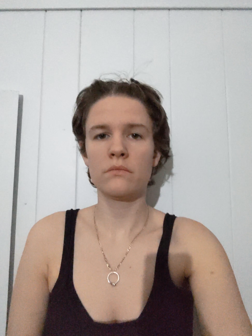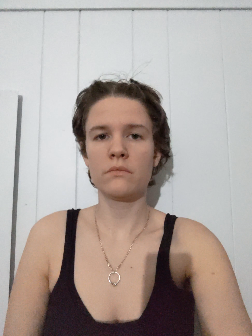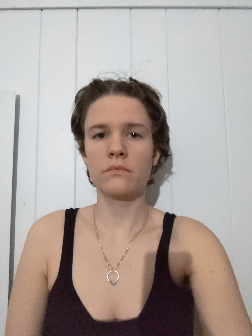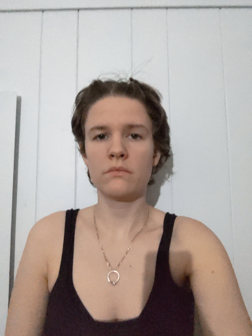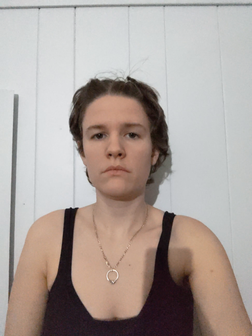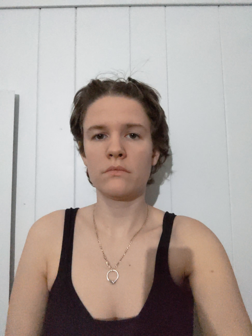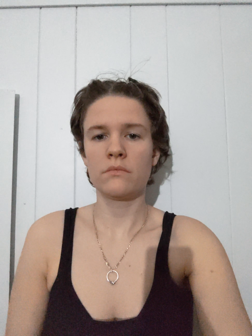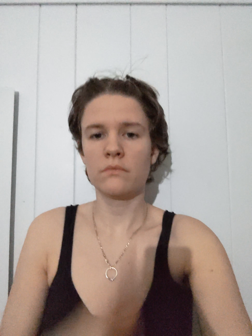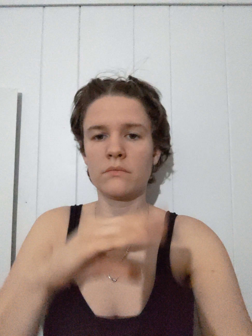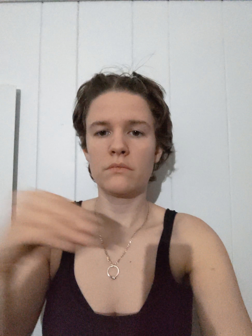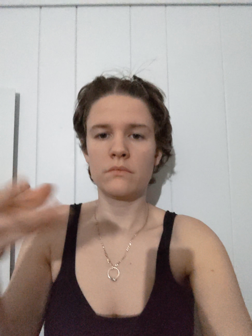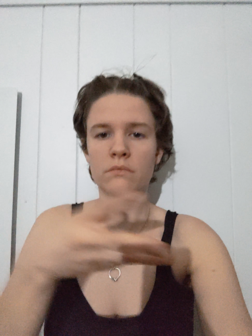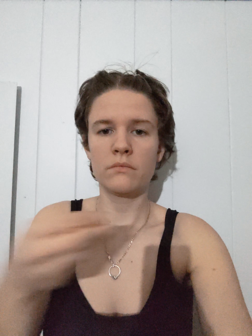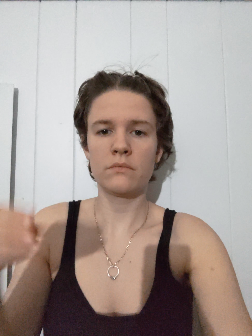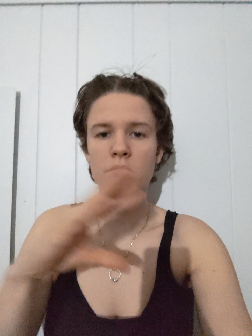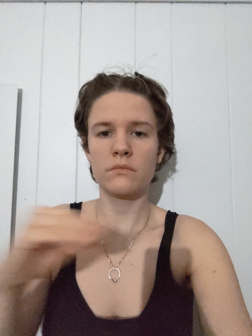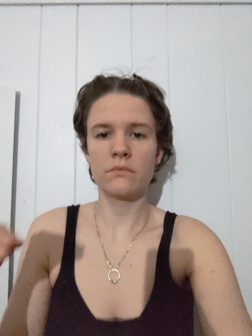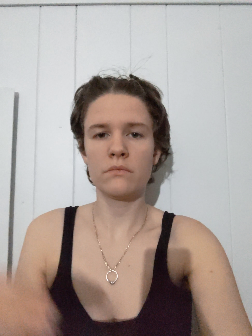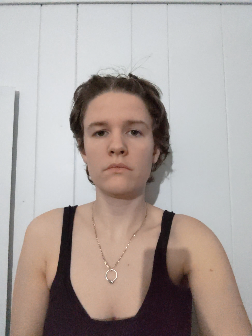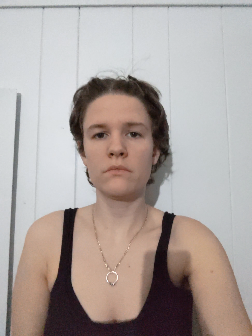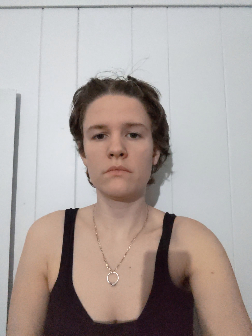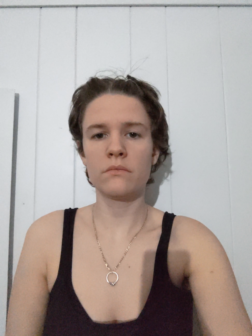story